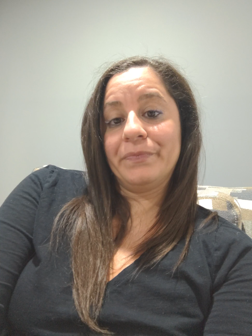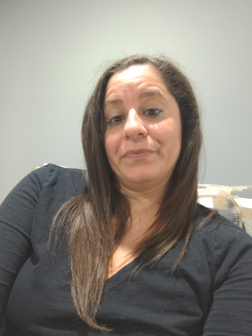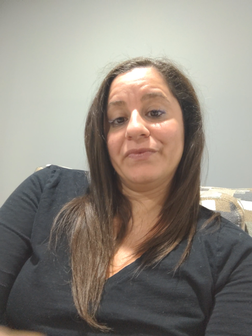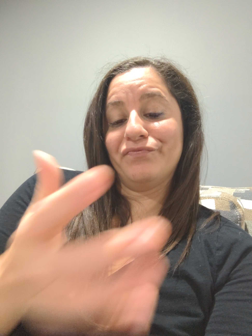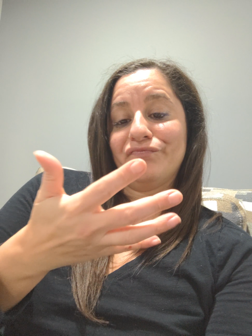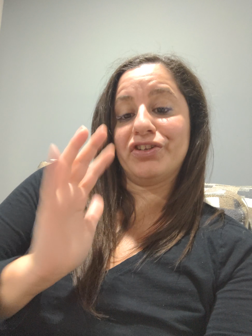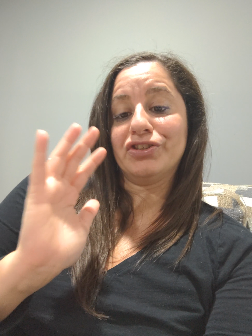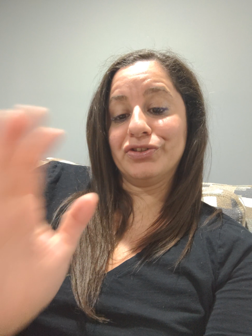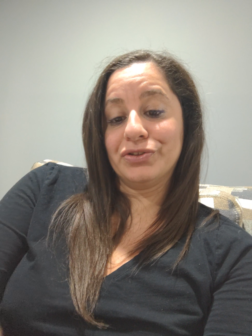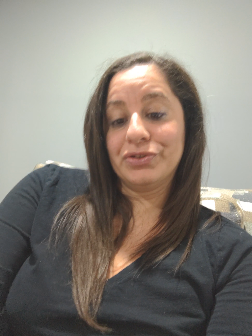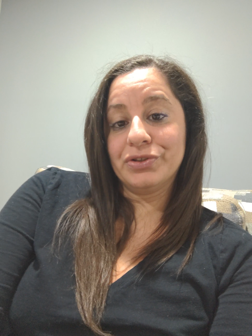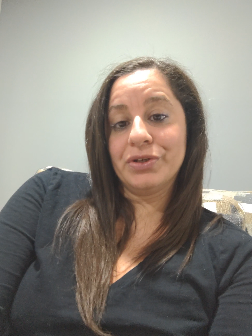finish